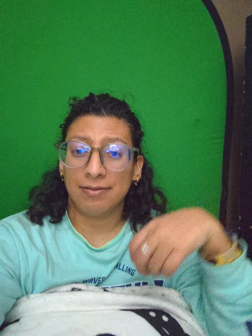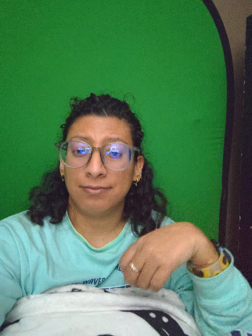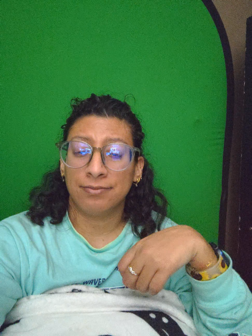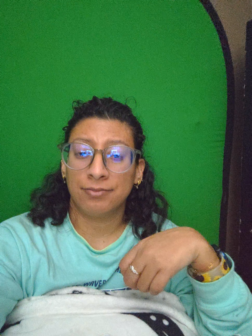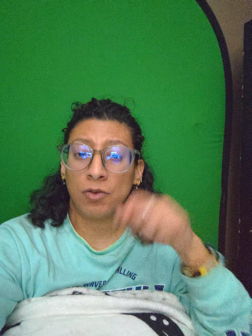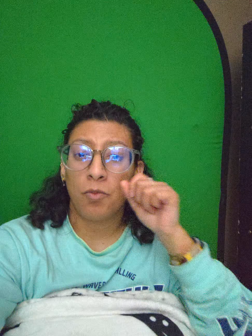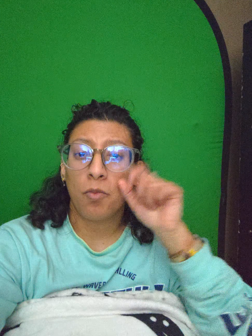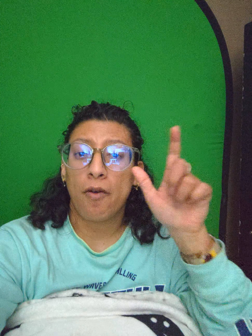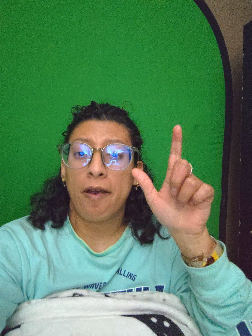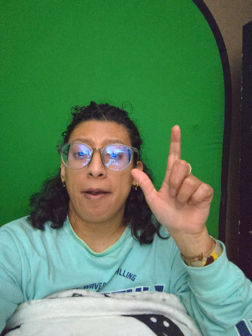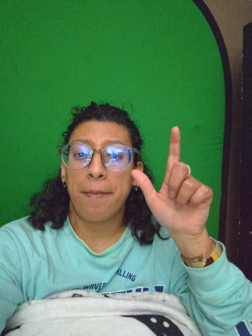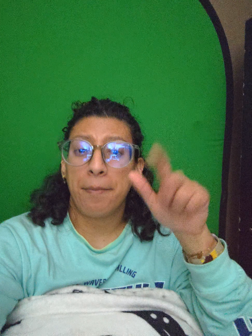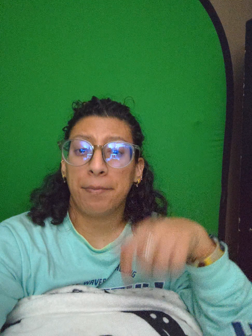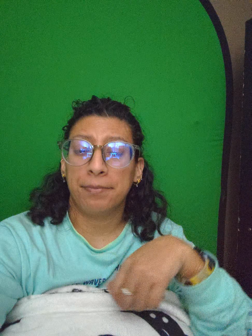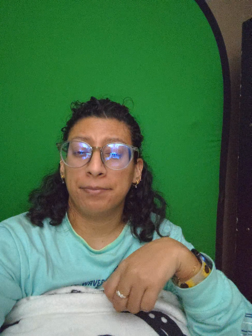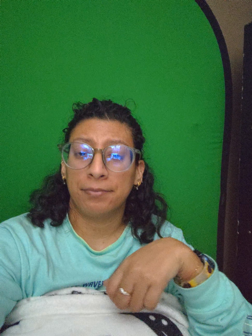awake